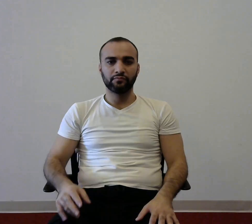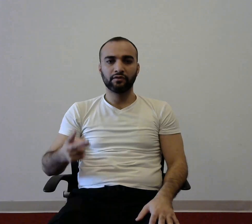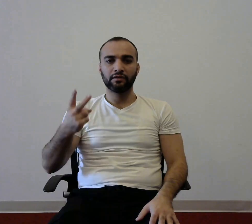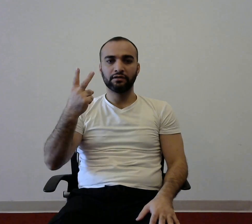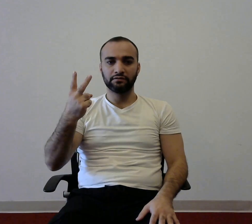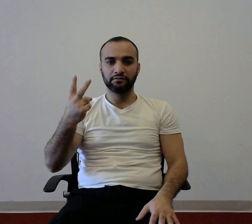ıkı